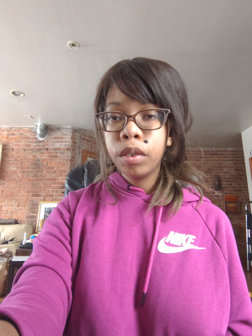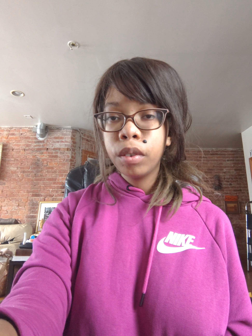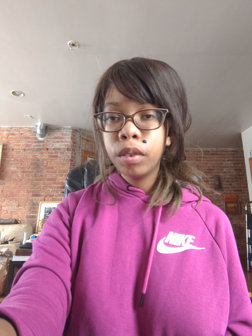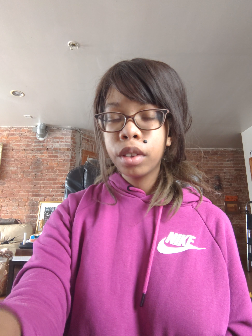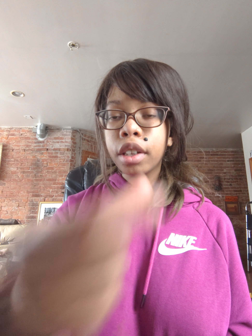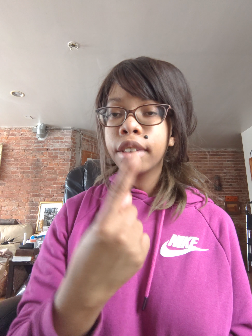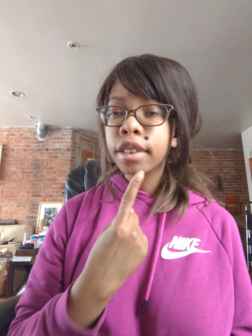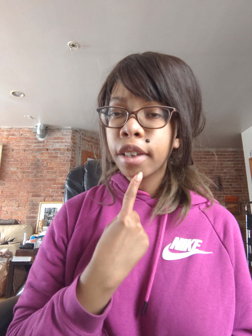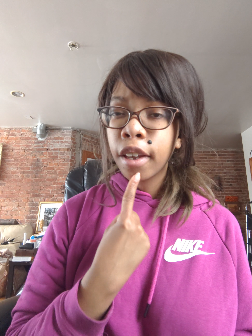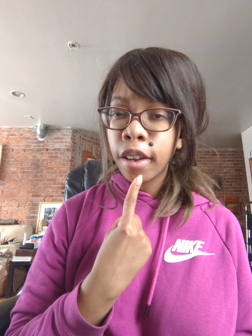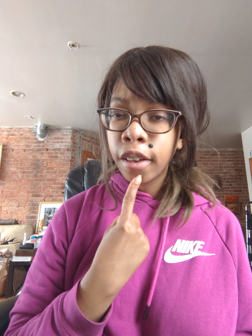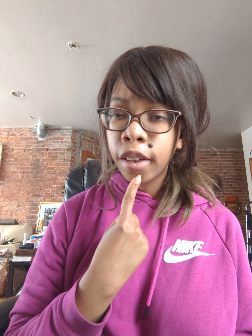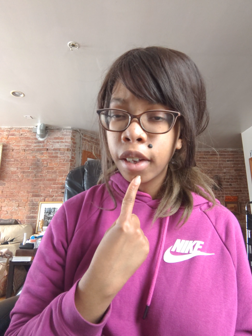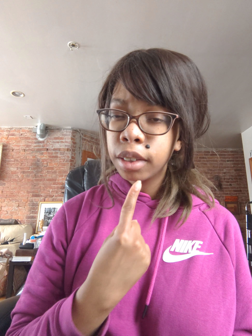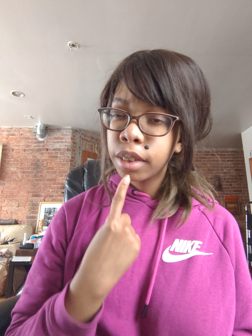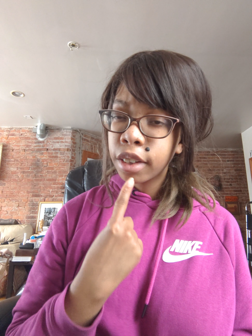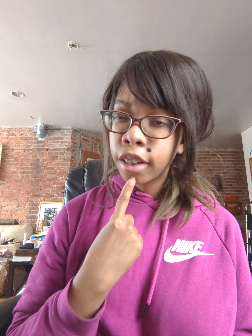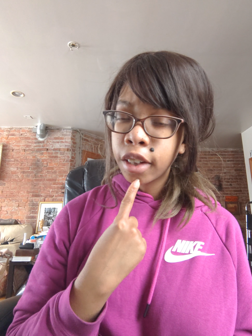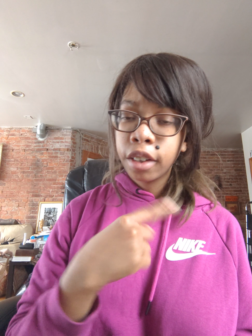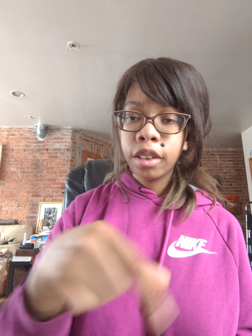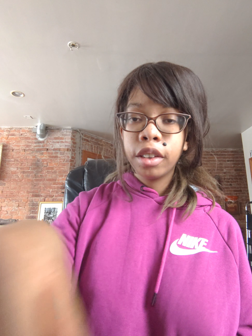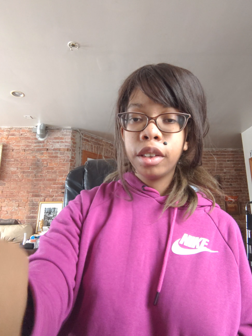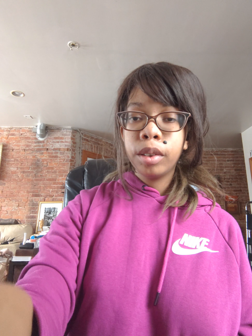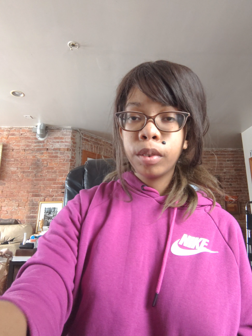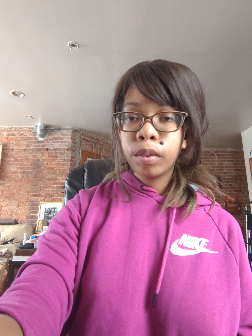say